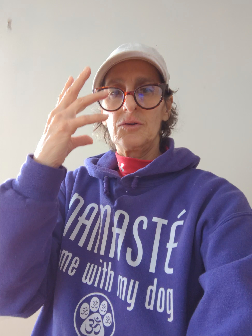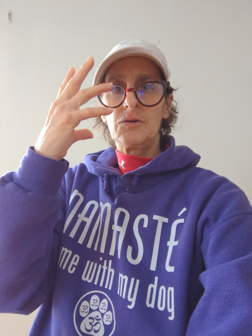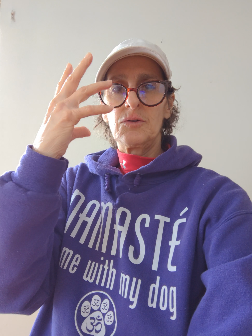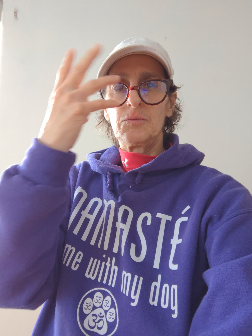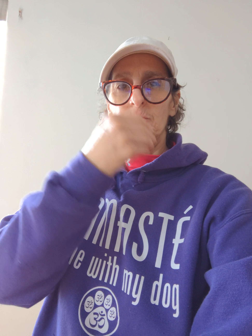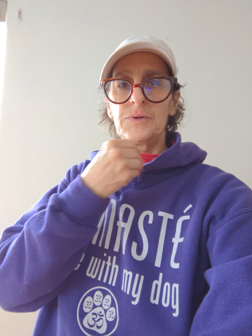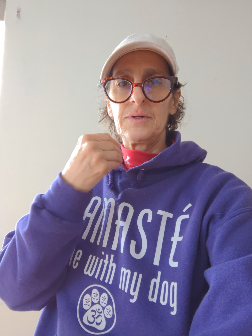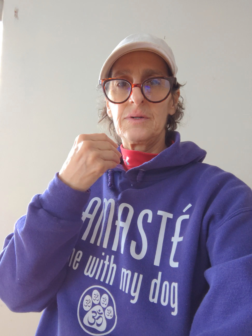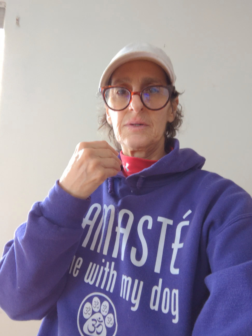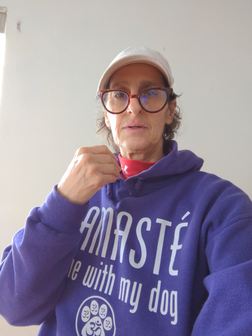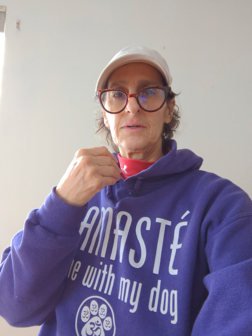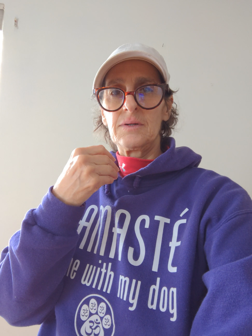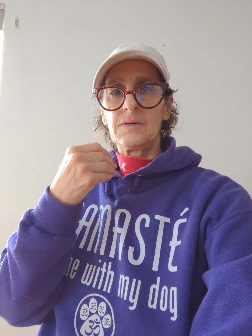pretty